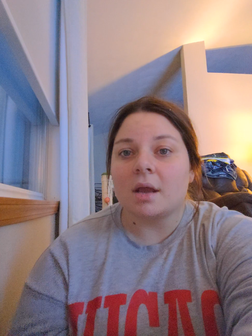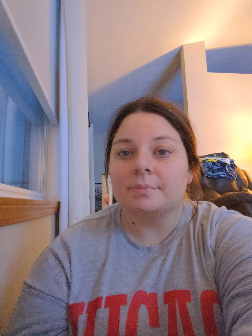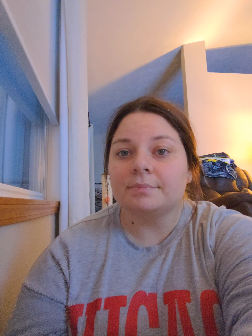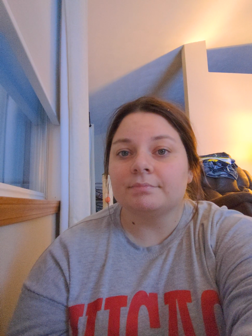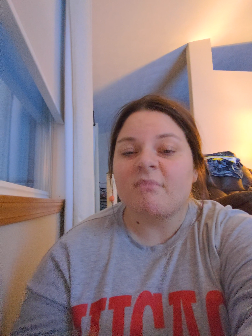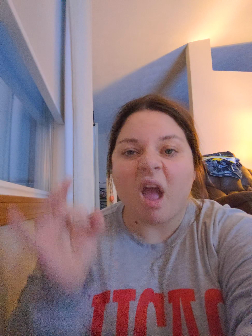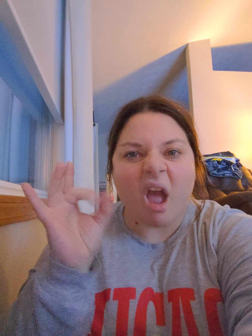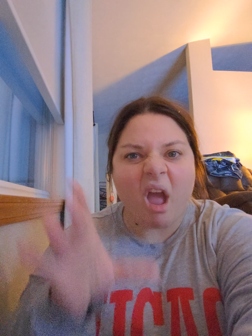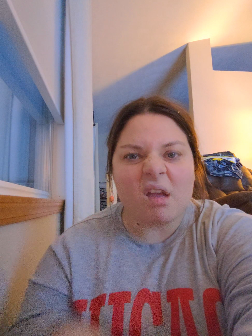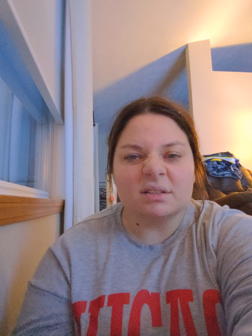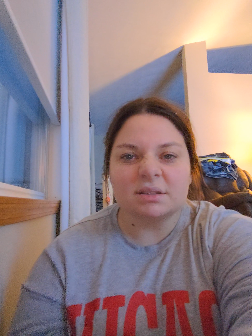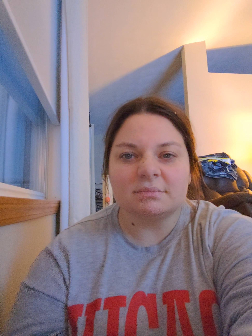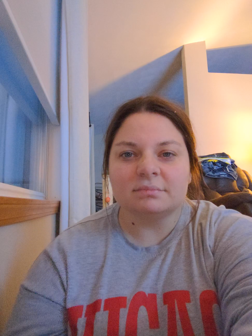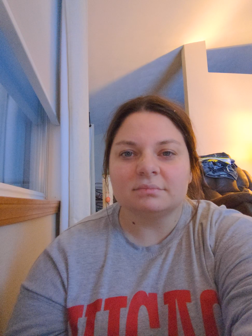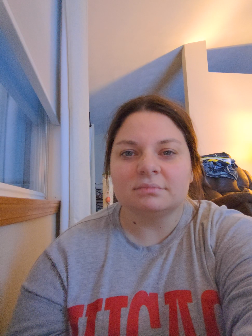hate